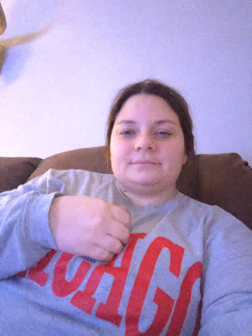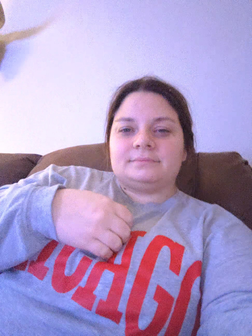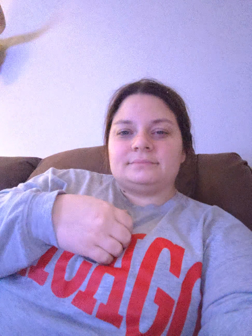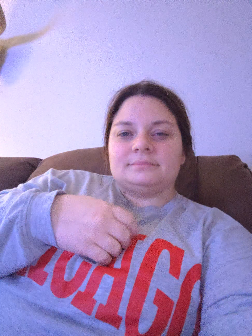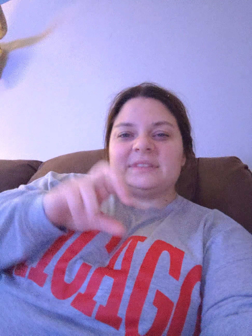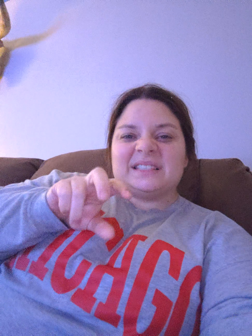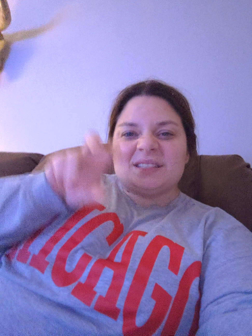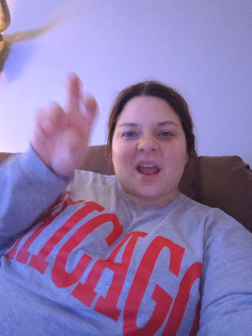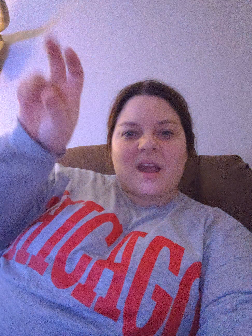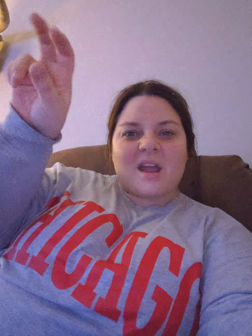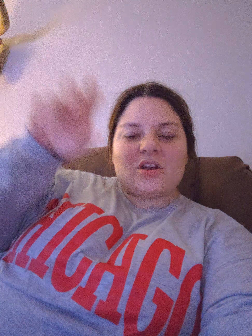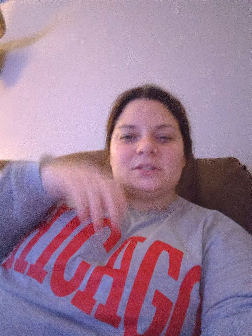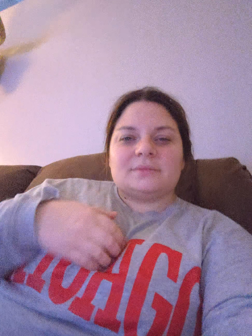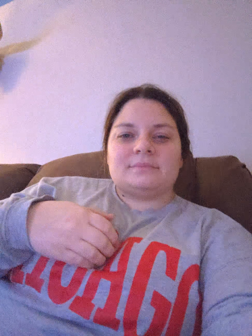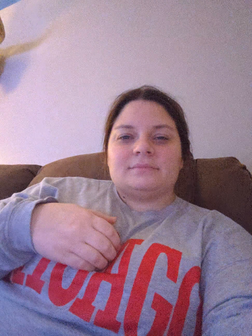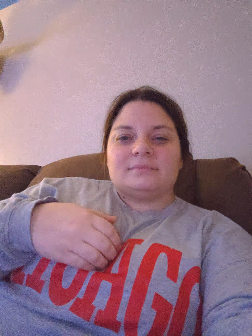stairs